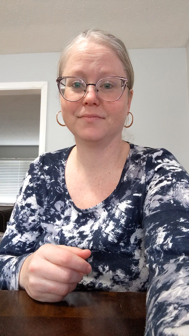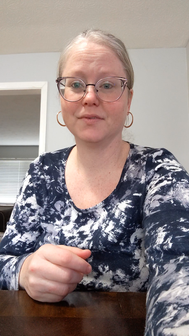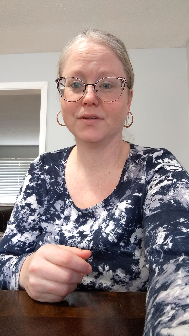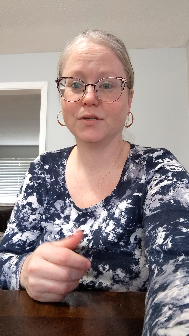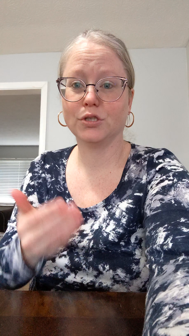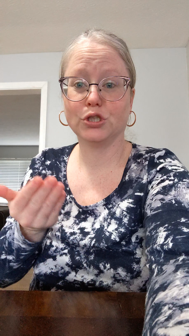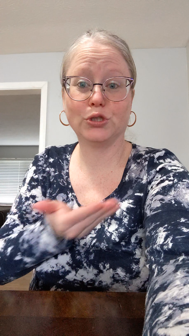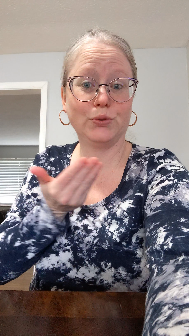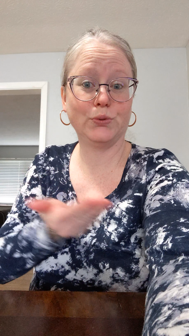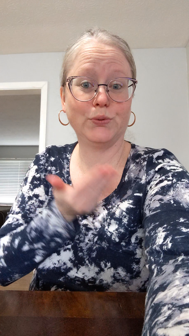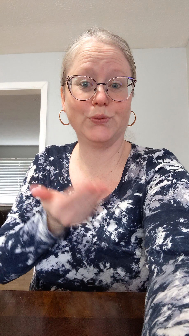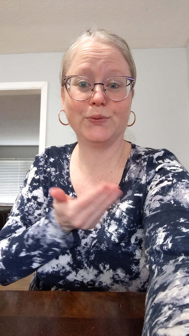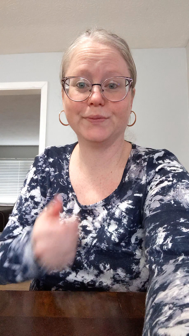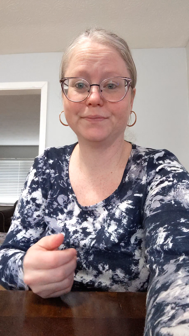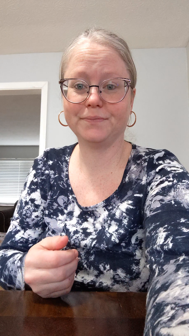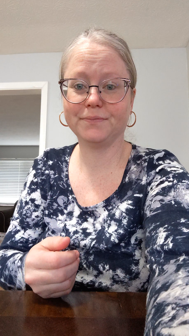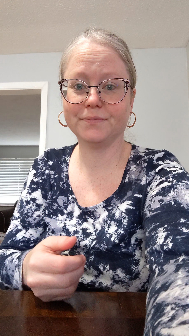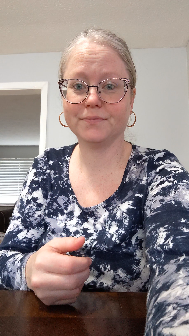new